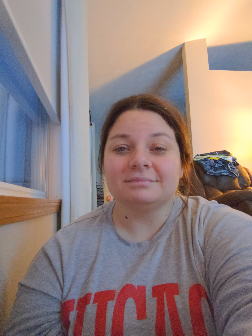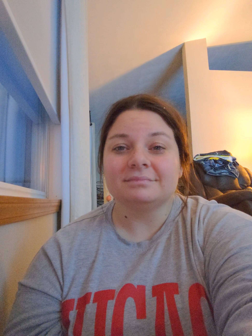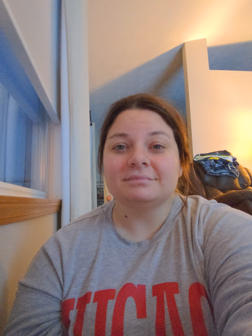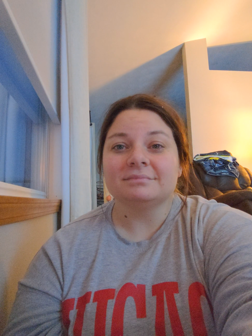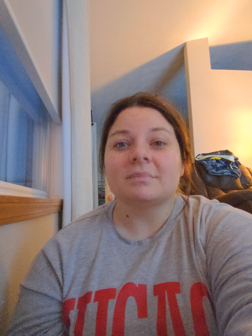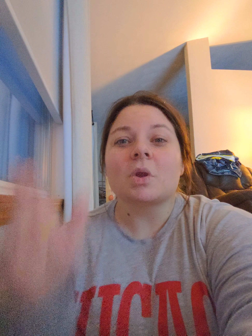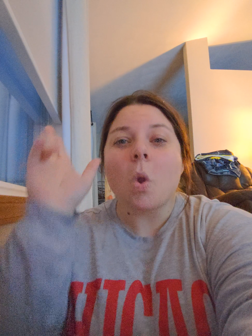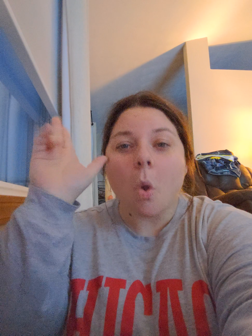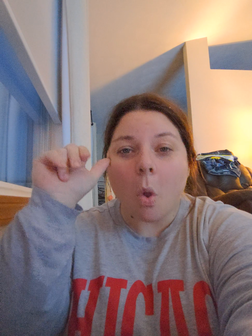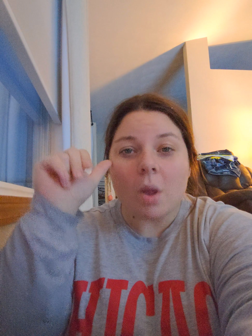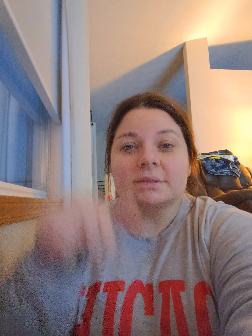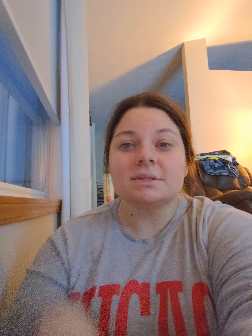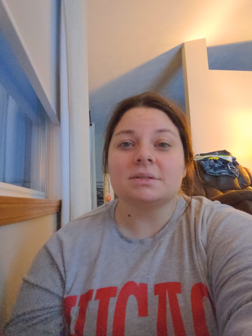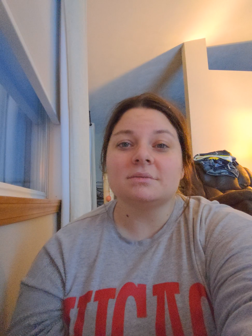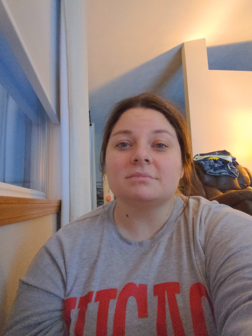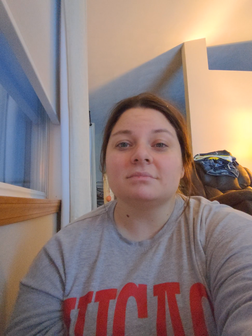horse